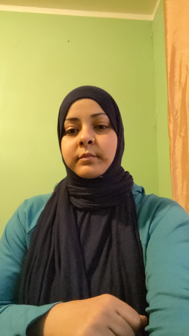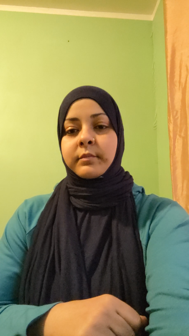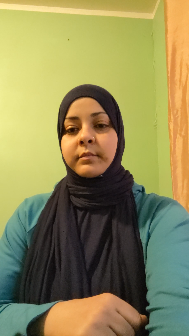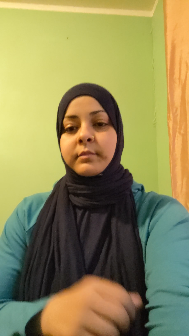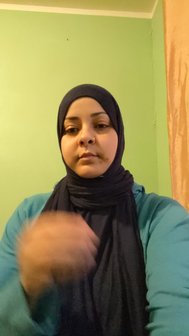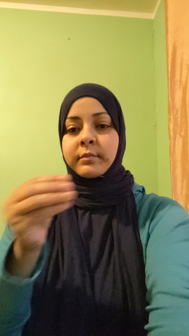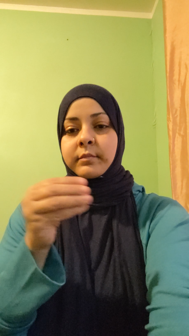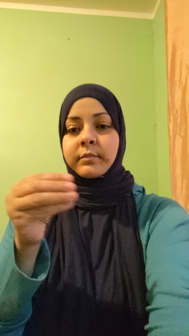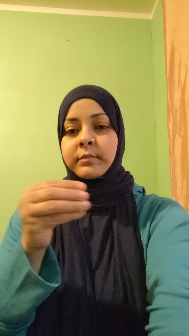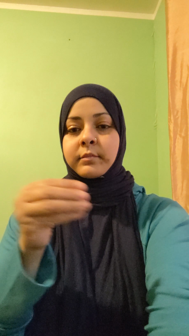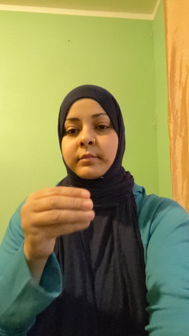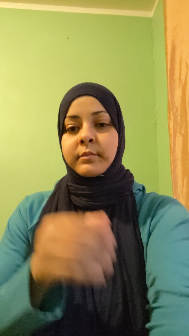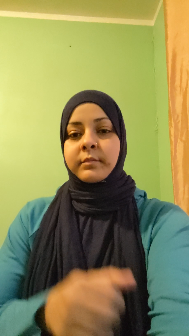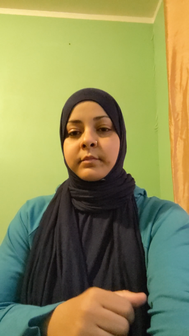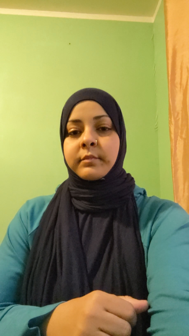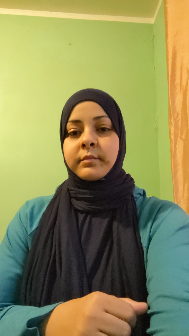more